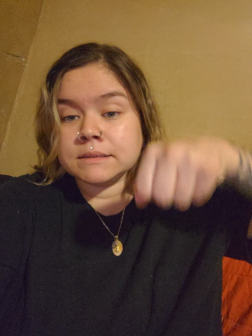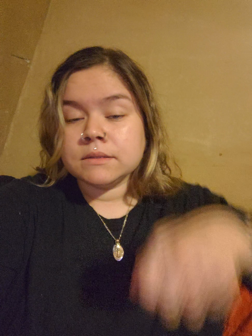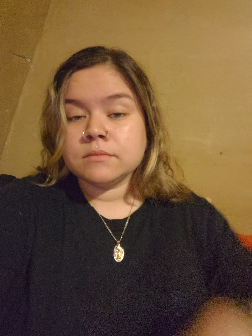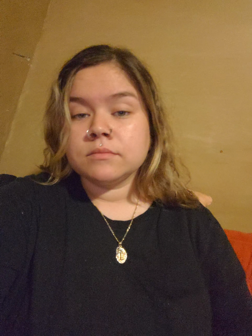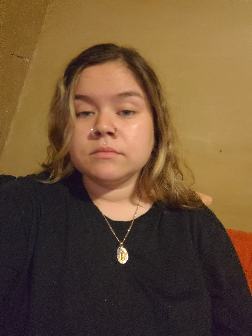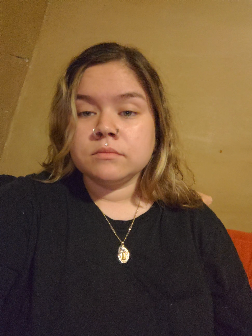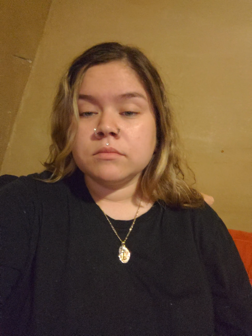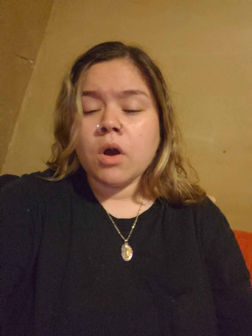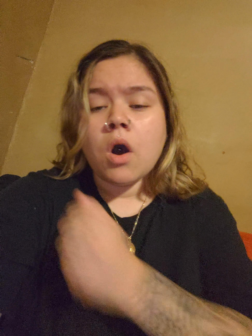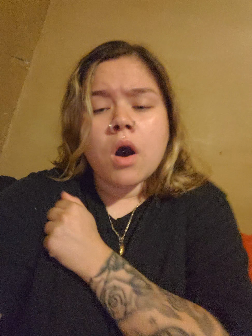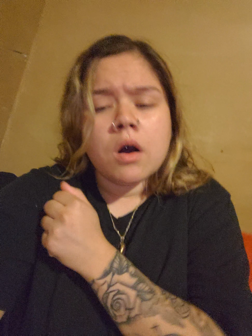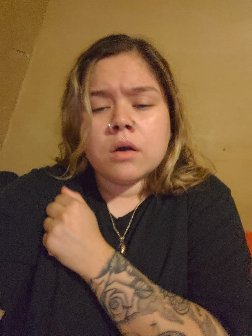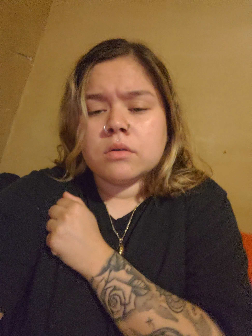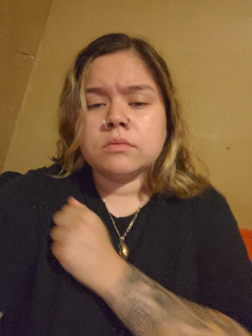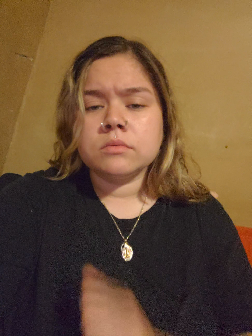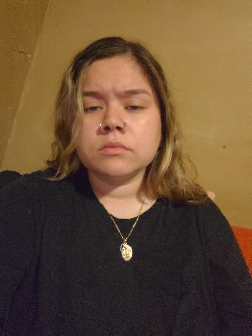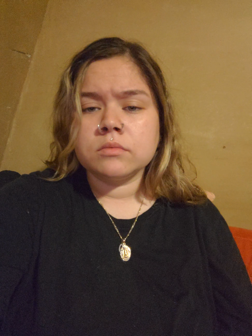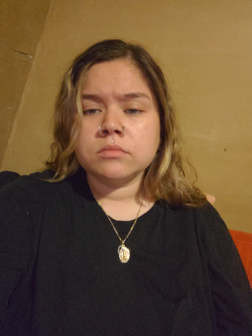hug